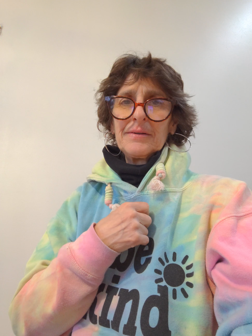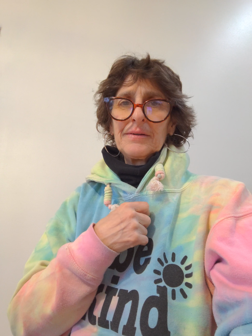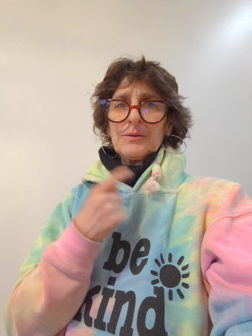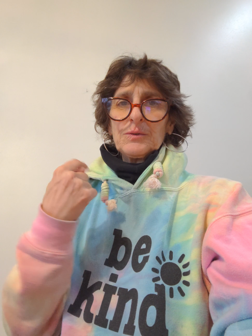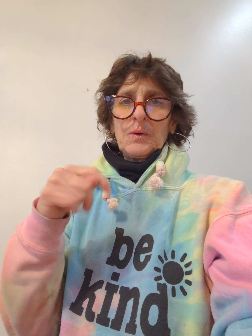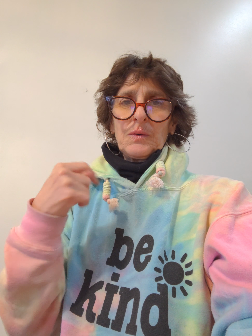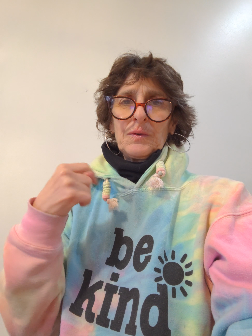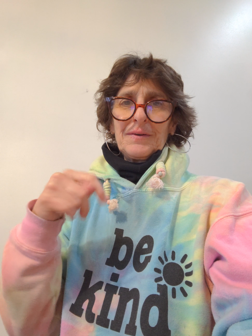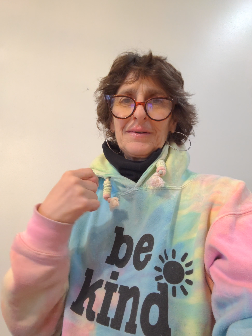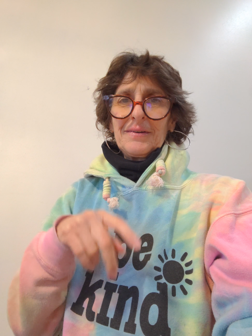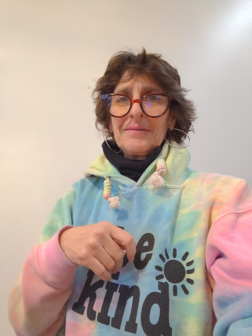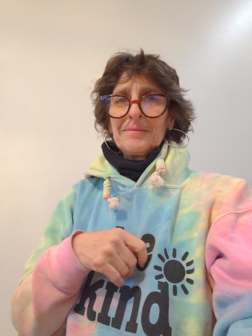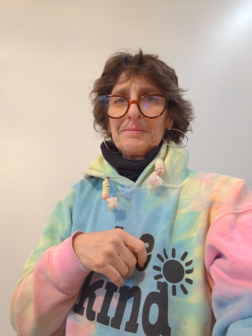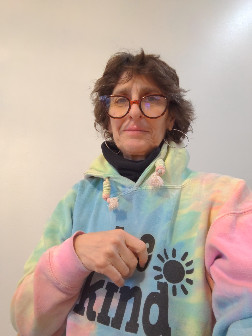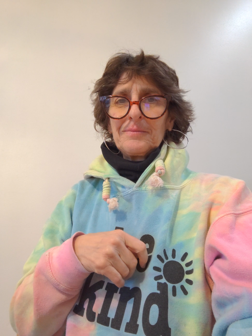toy